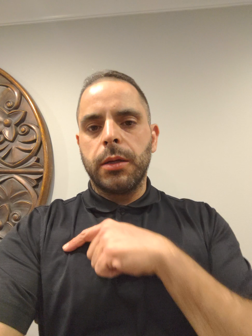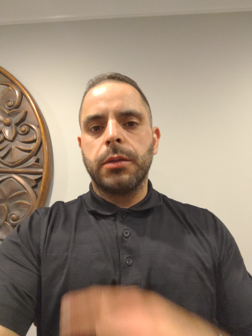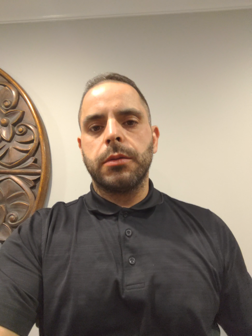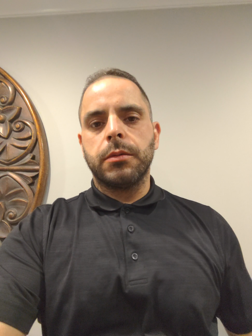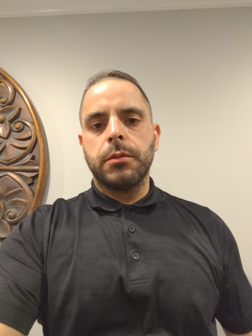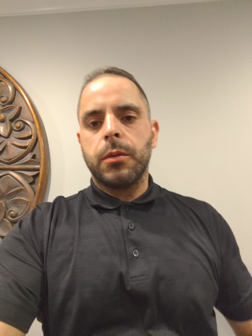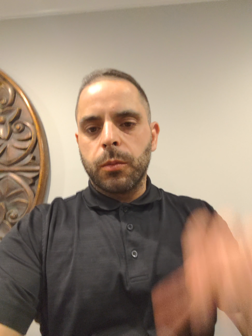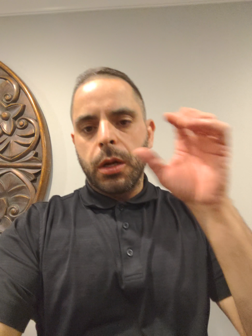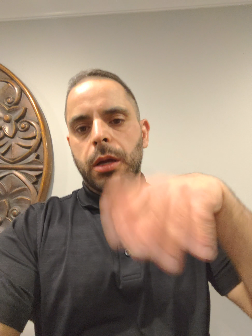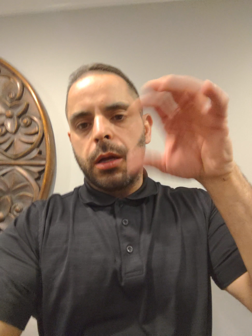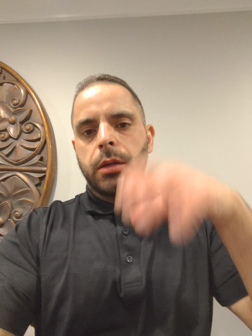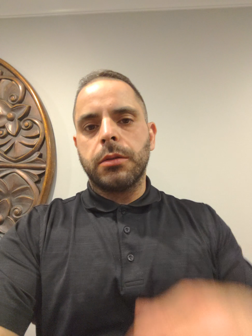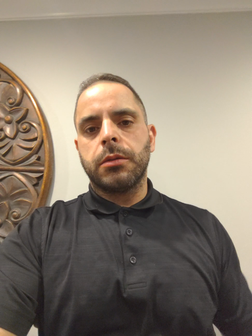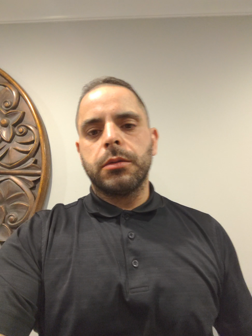rain